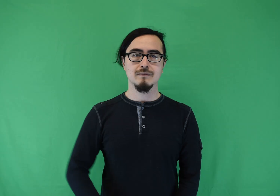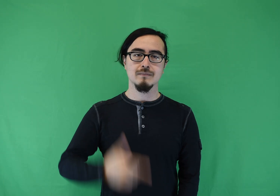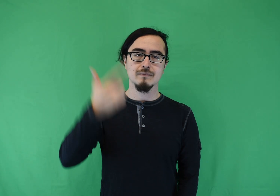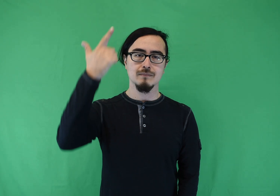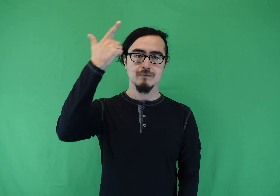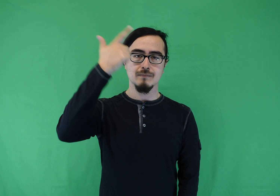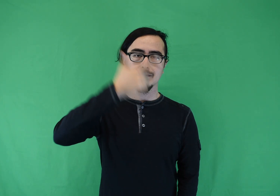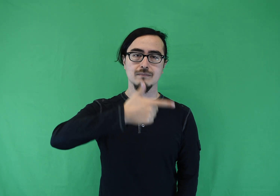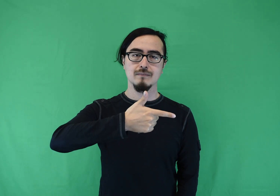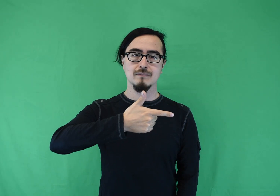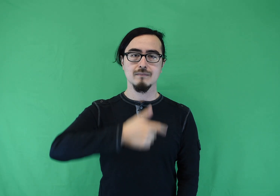noche